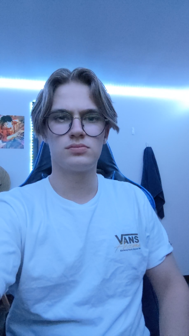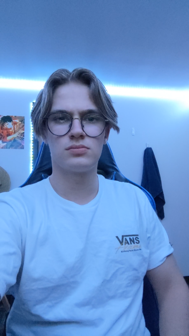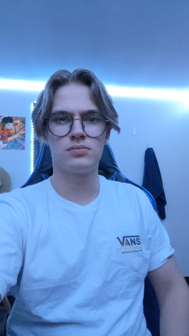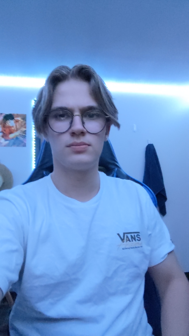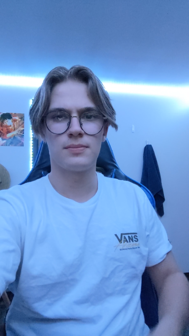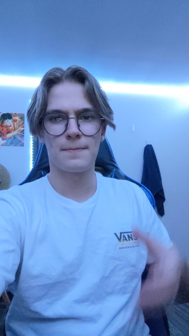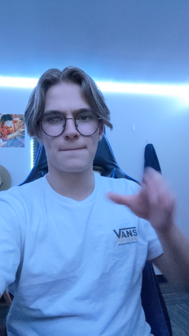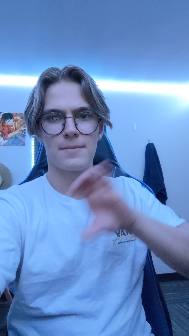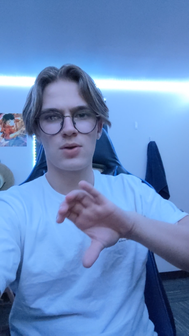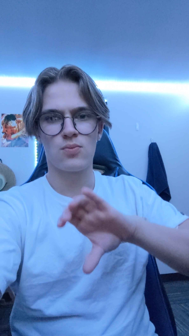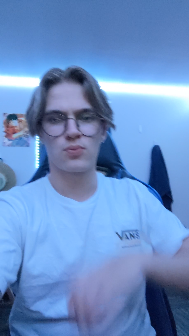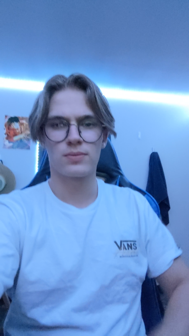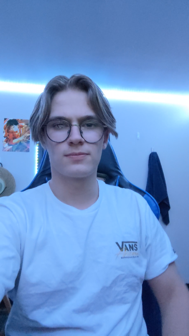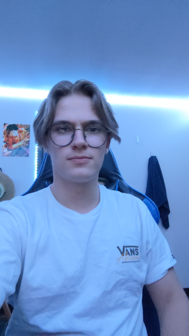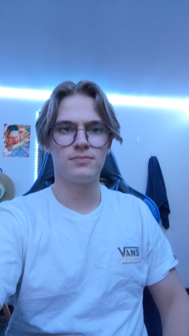pour